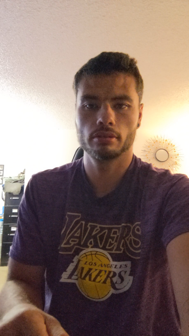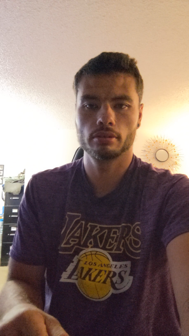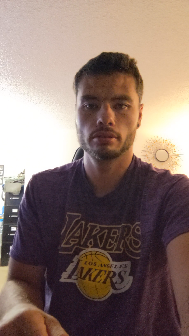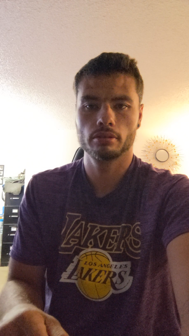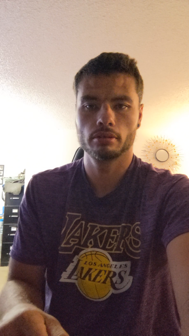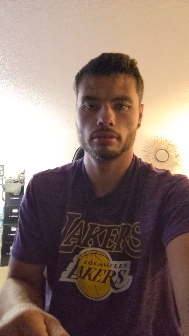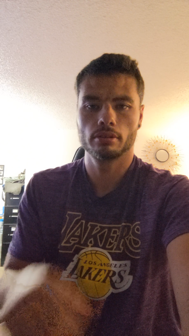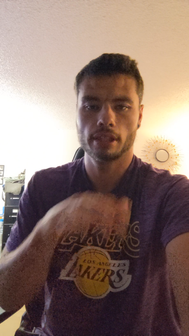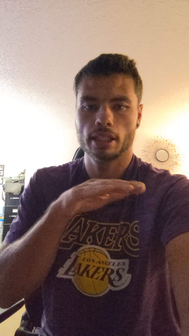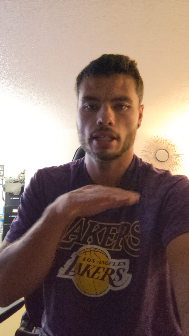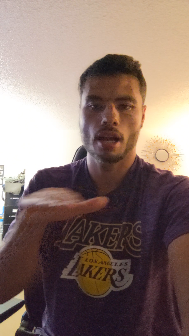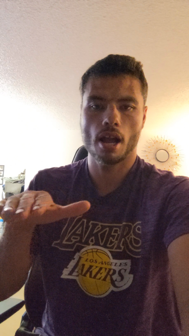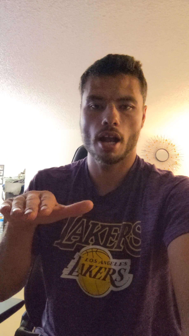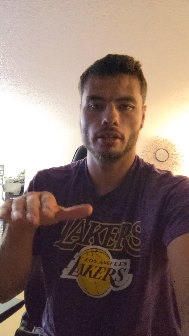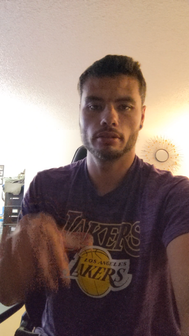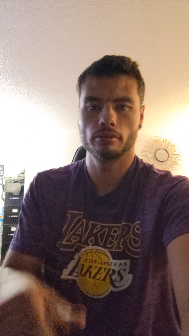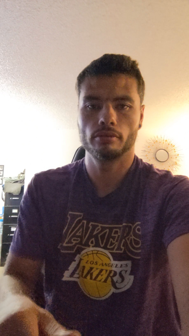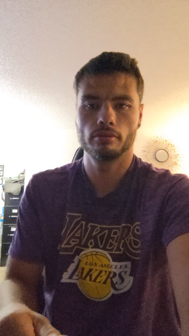nice